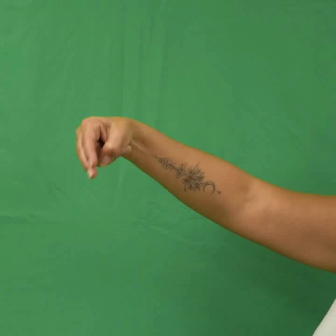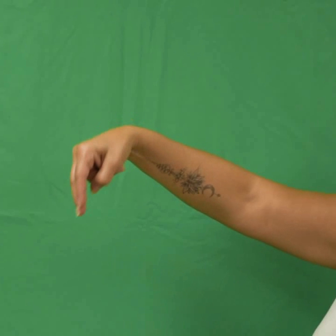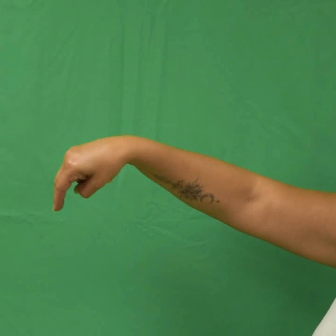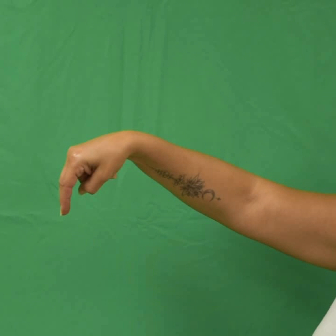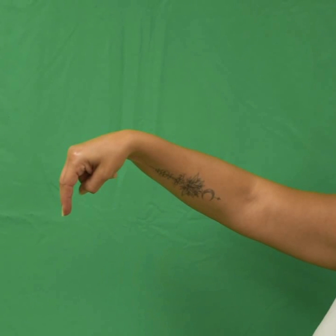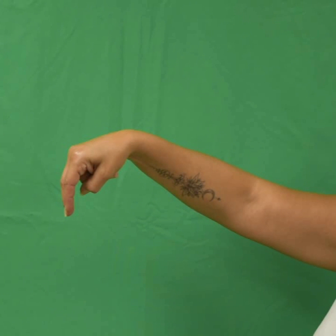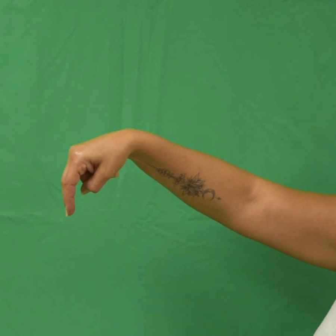Ñ